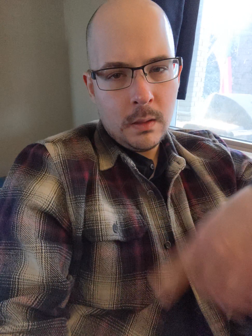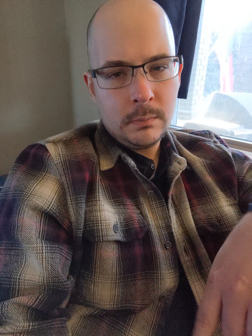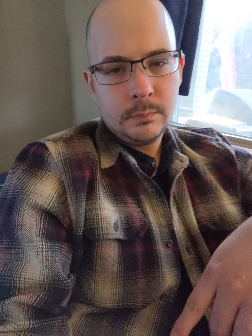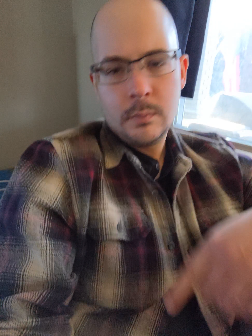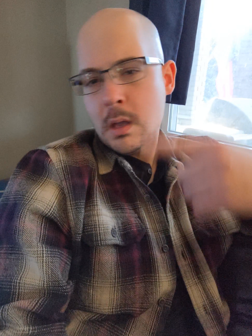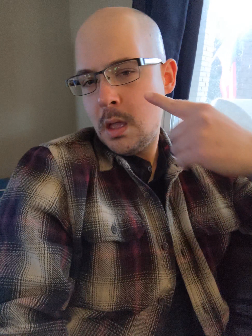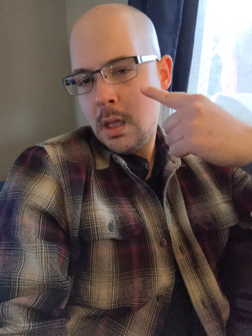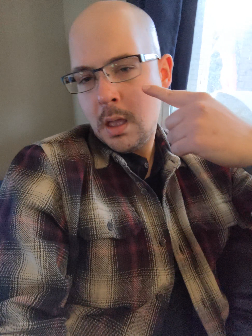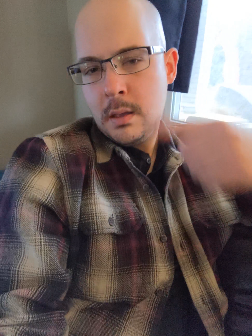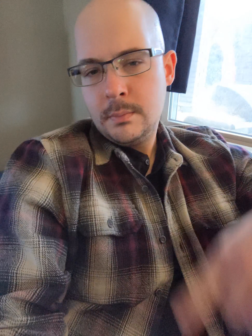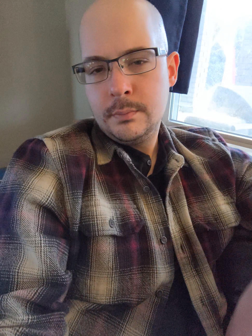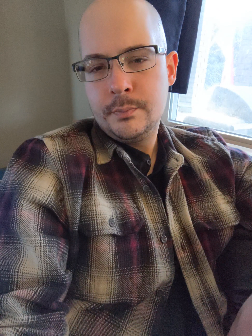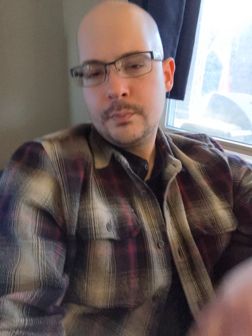eye